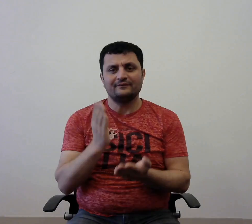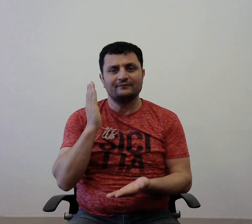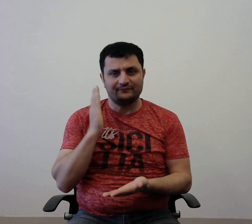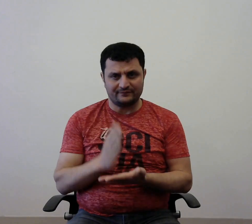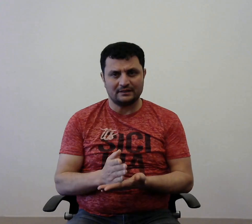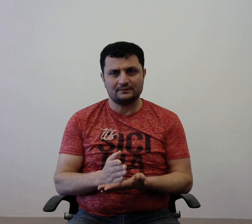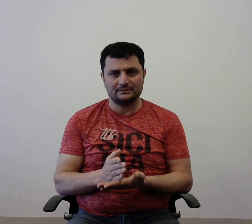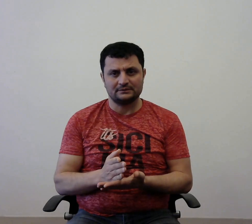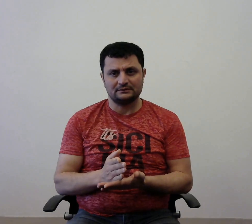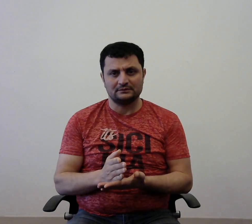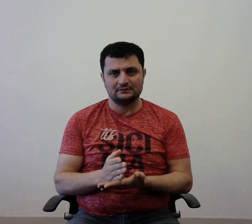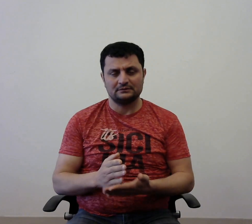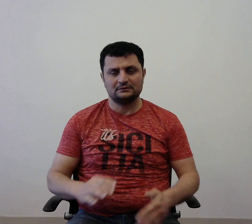var